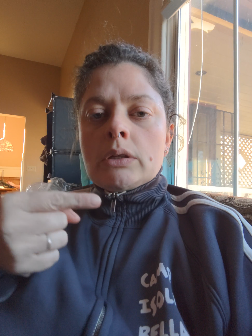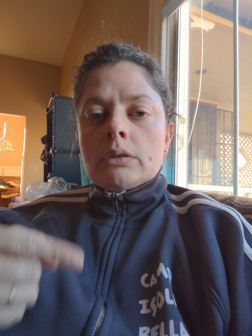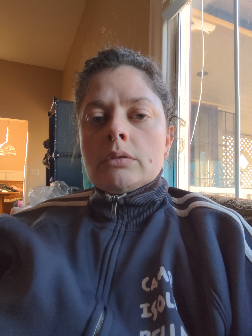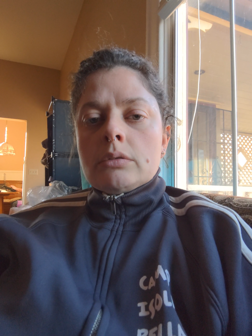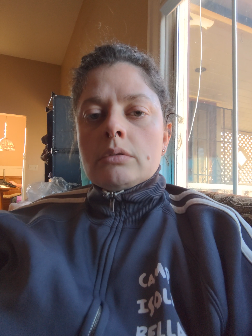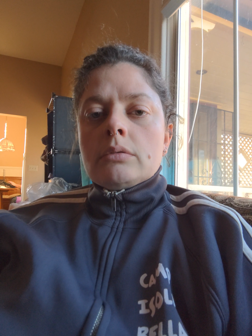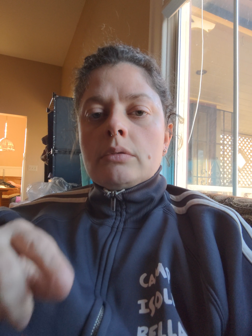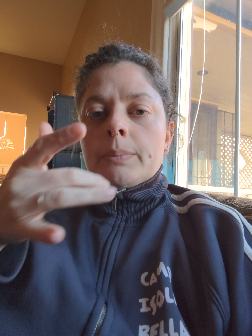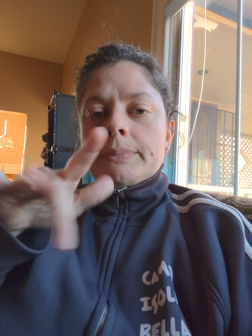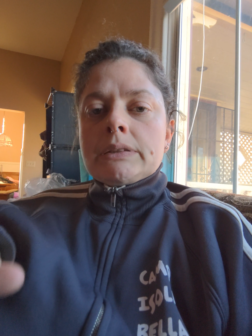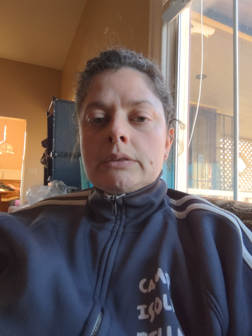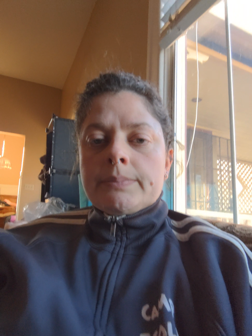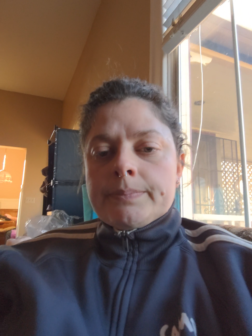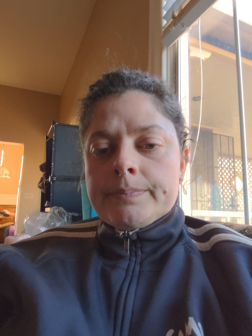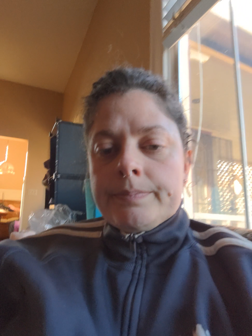empty